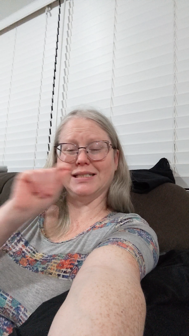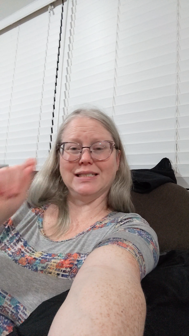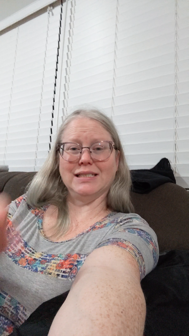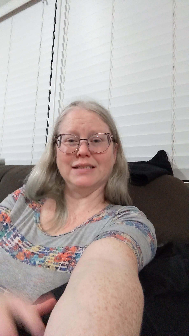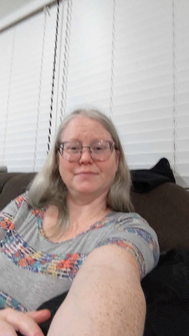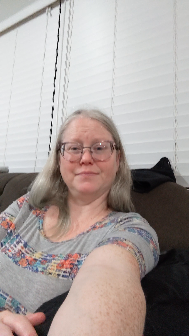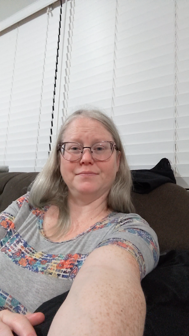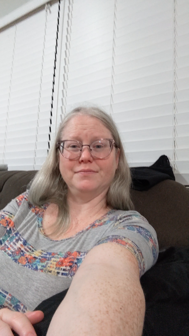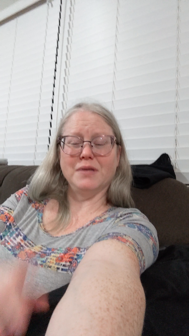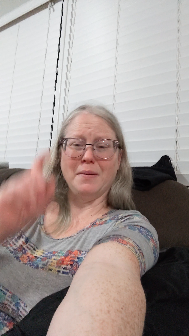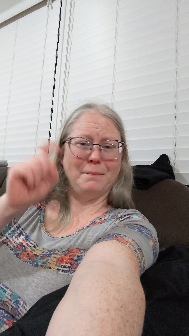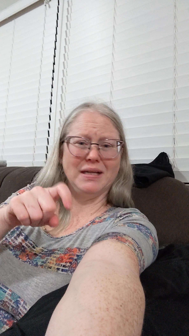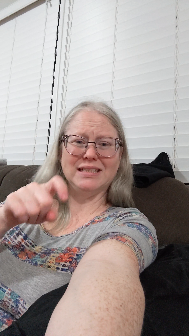must